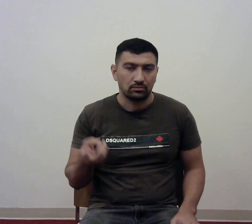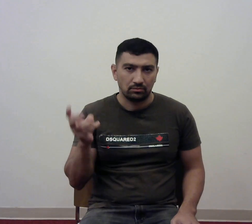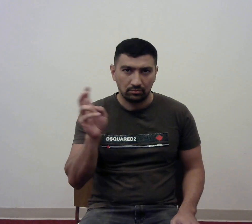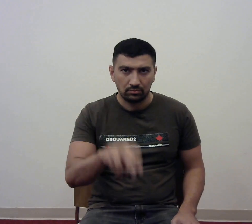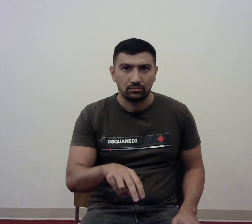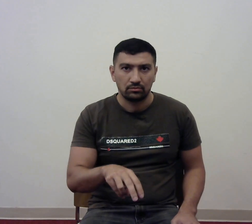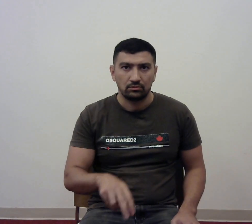gəlmək